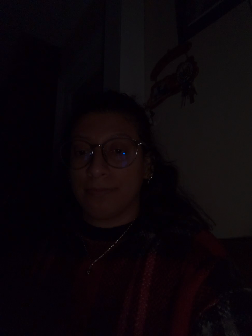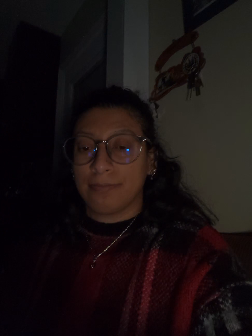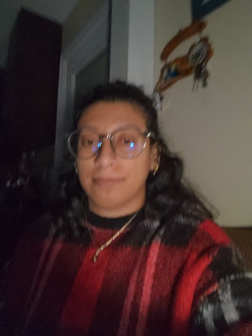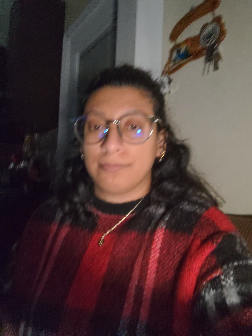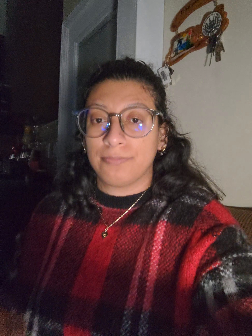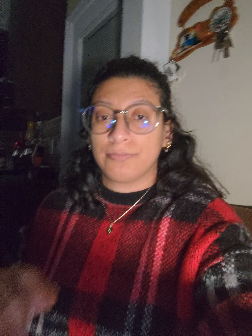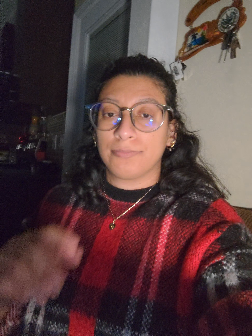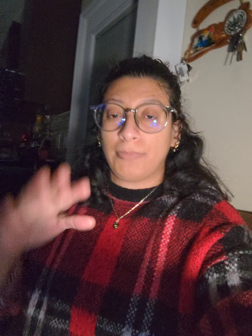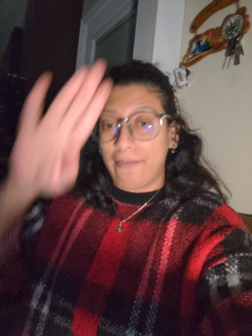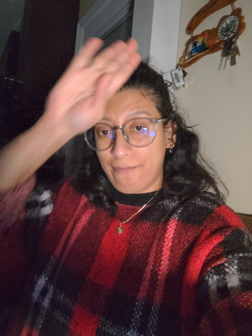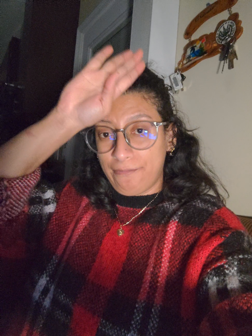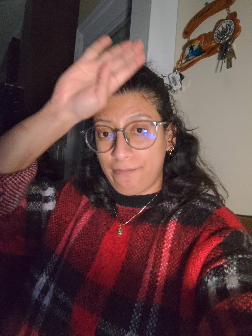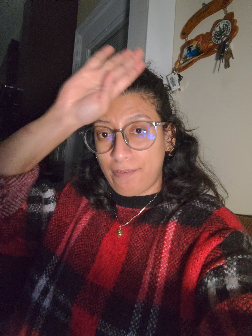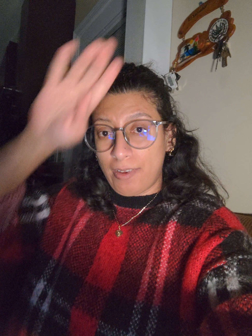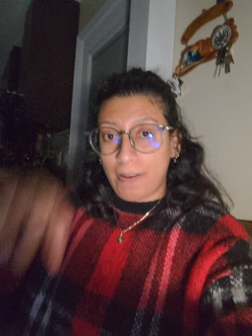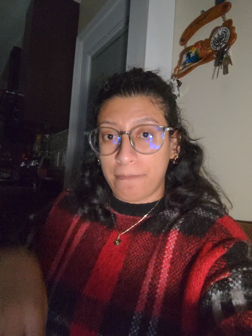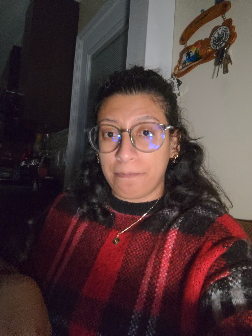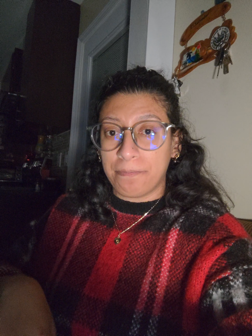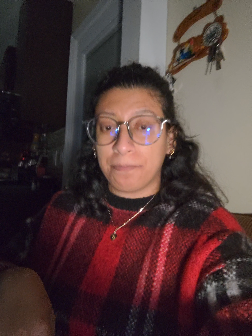fireman